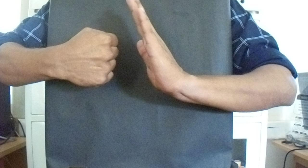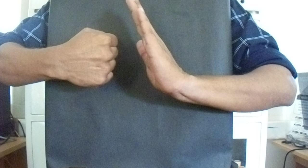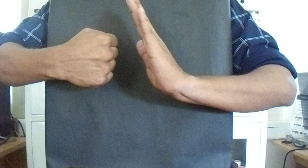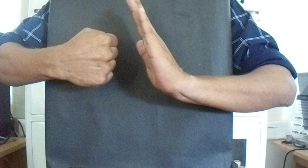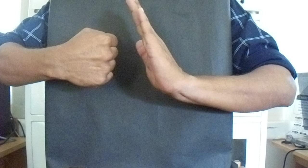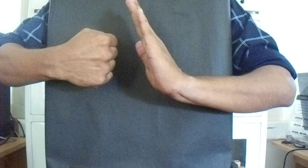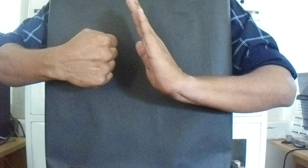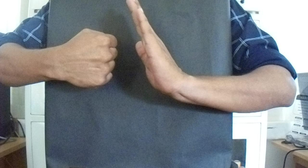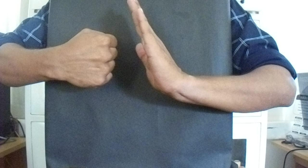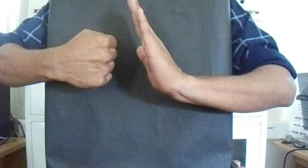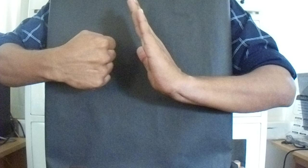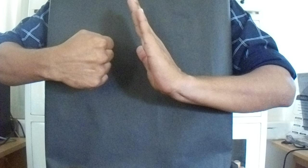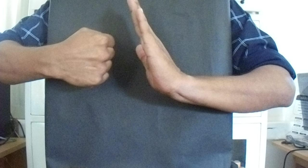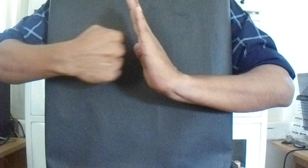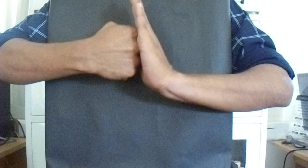accident